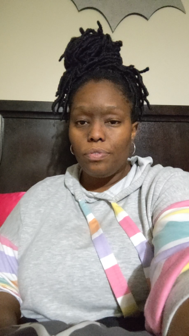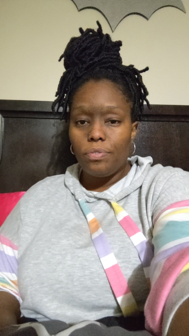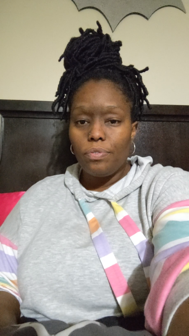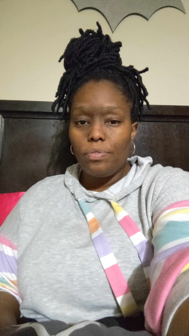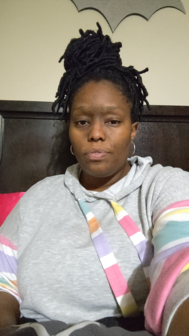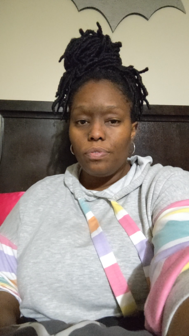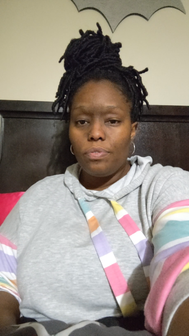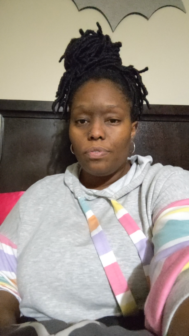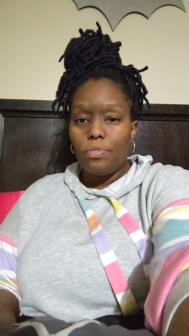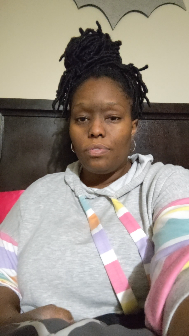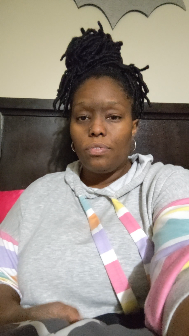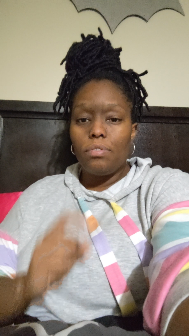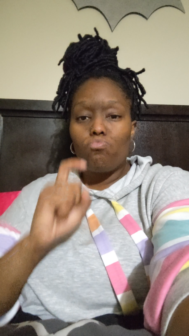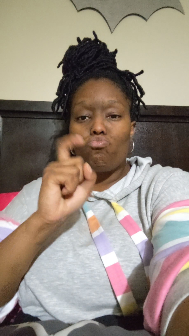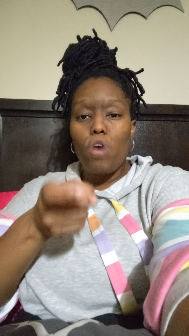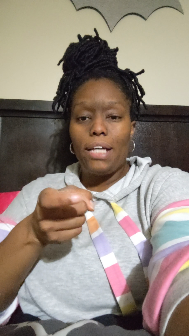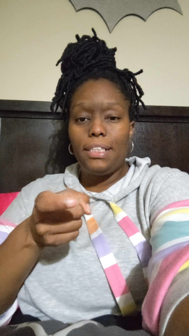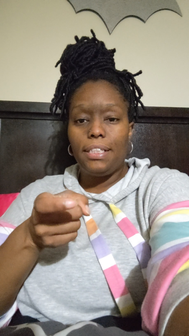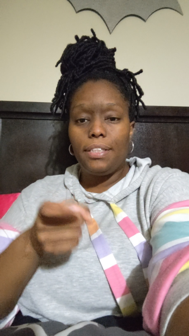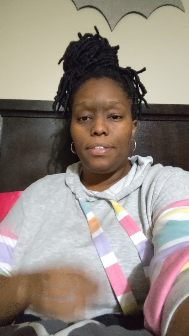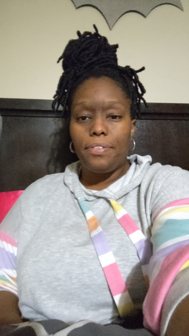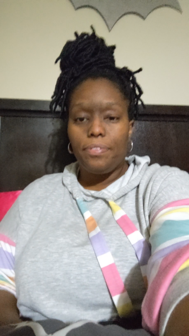present